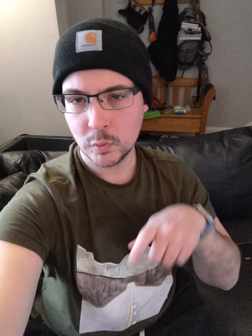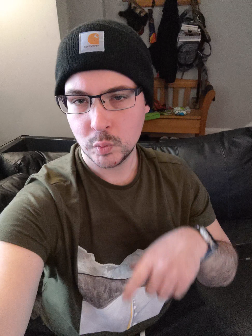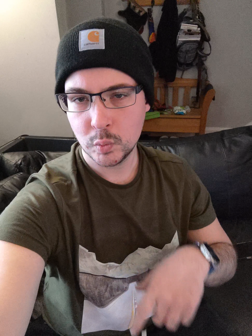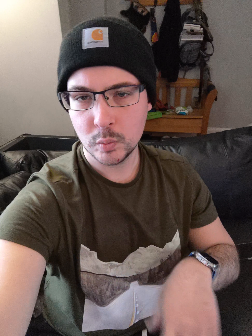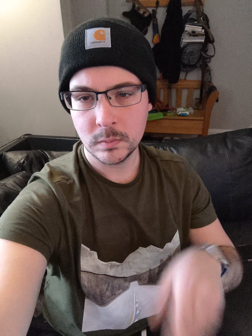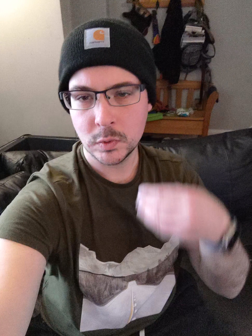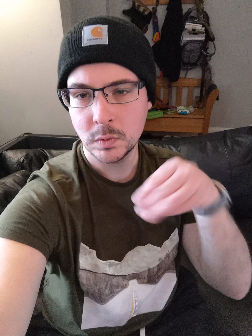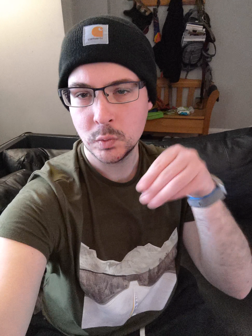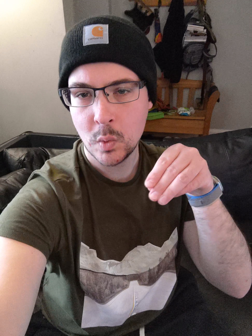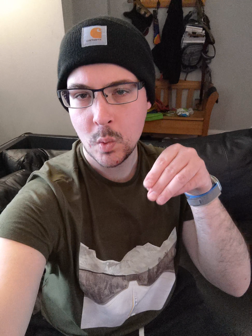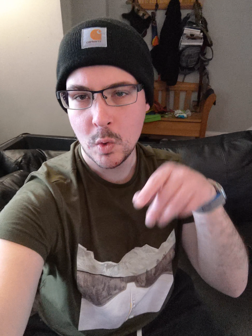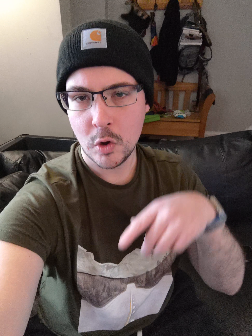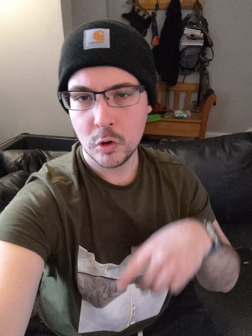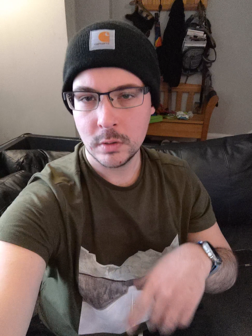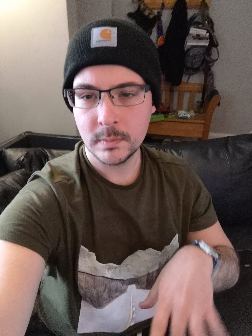store